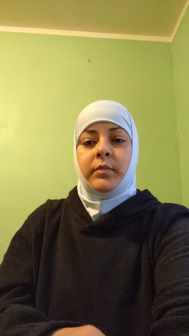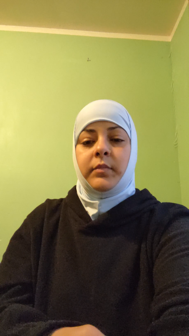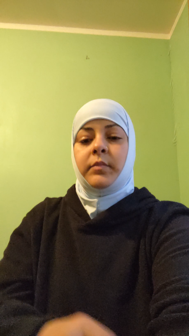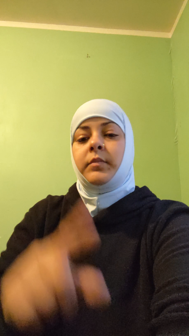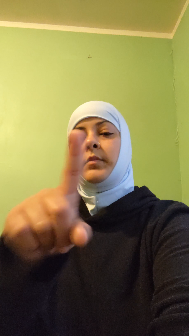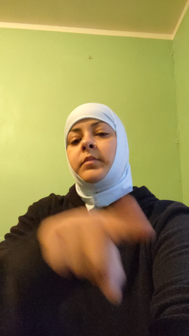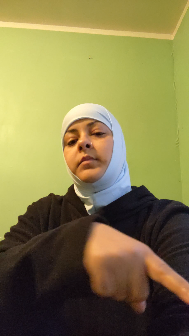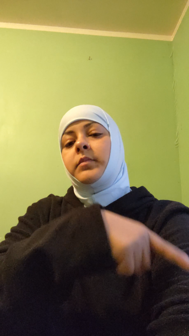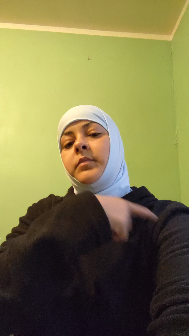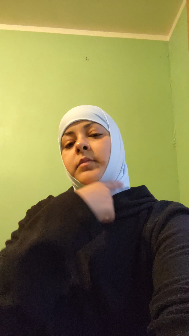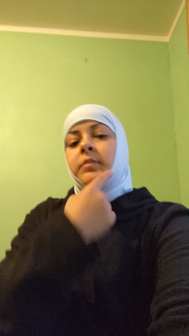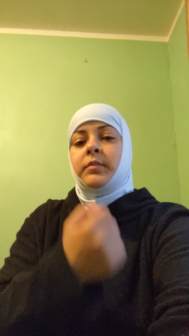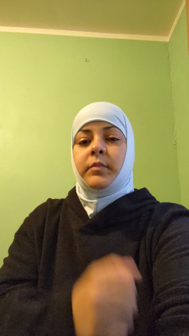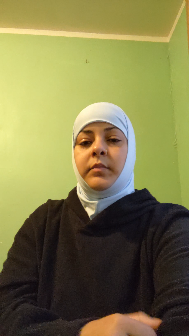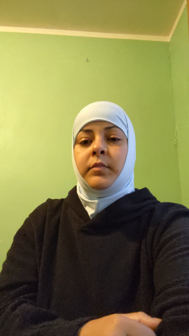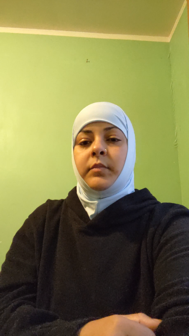long